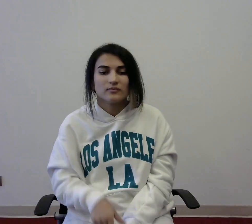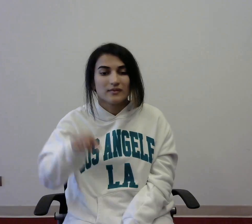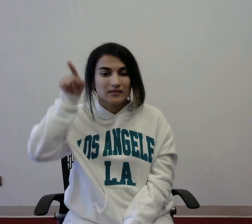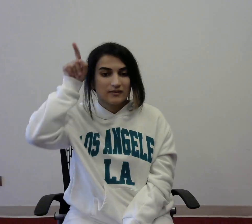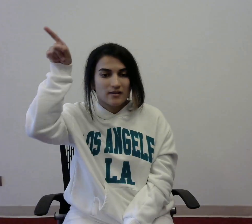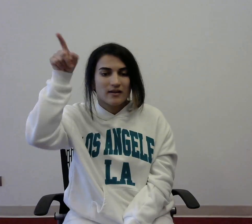onun